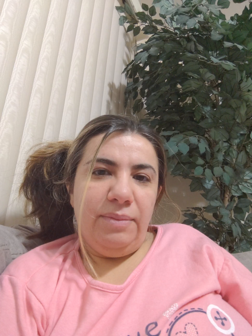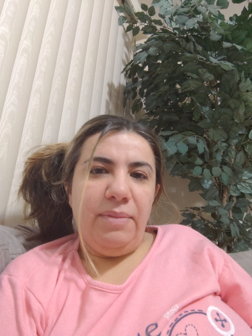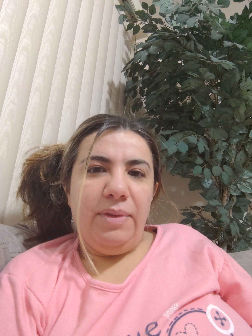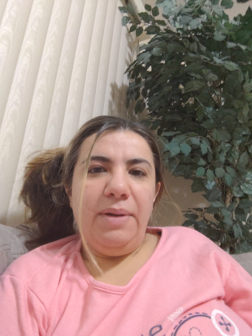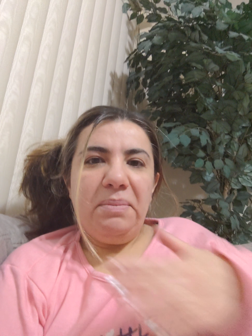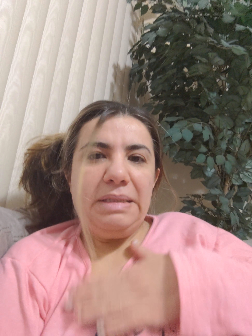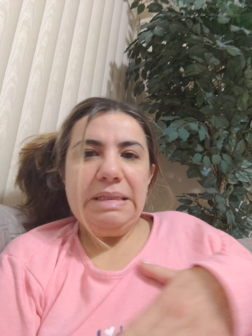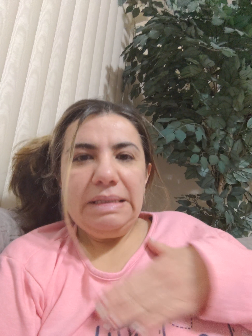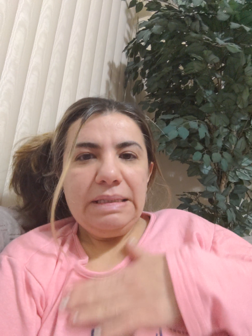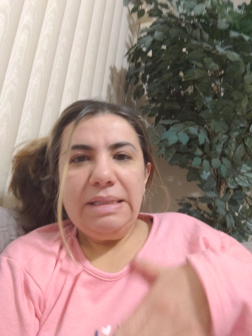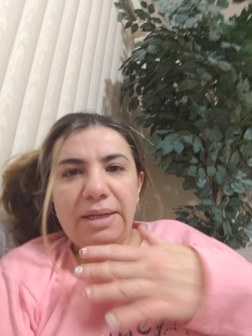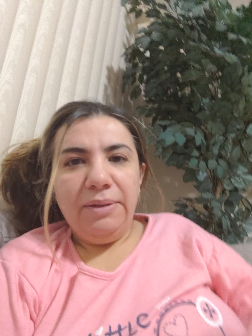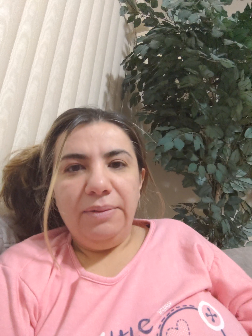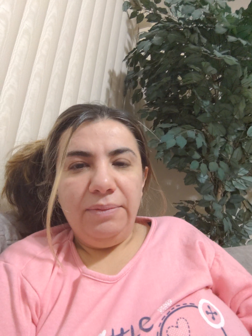please